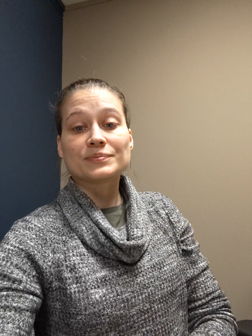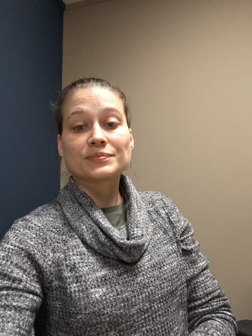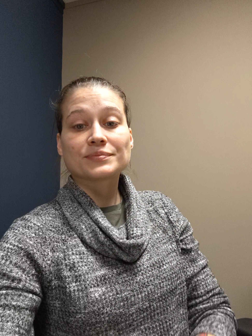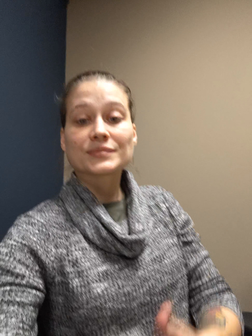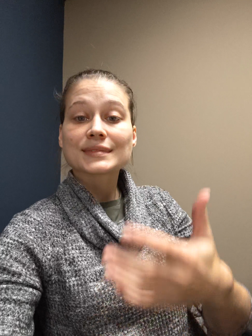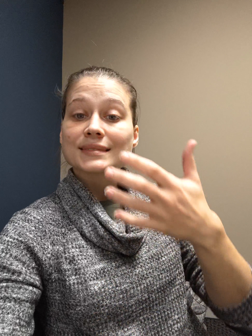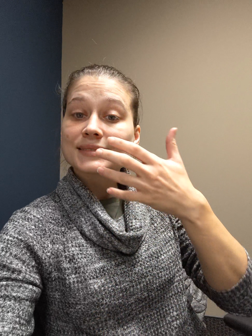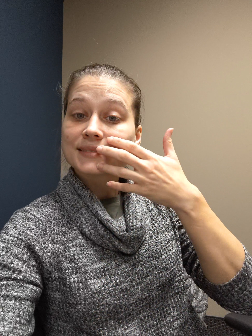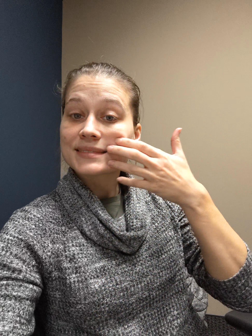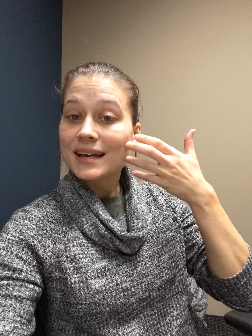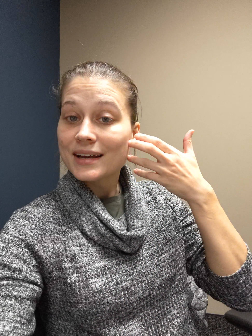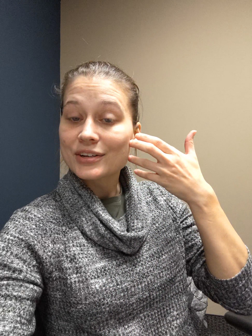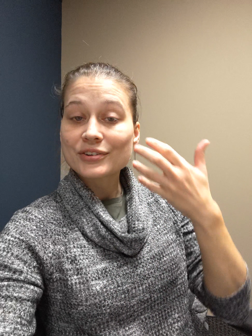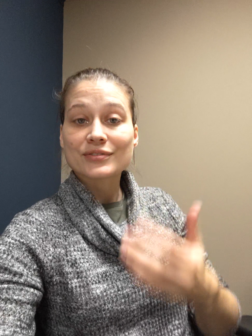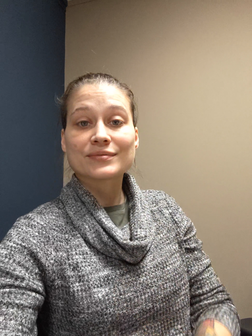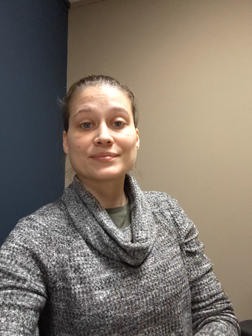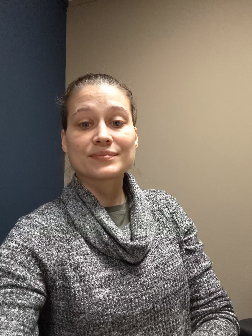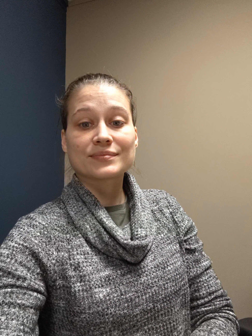tiger